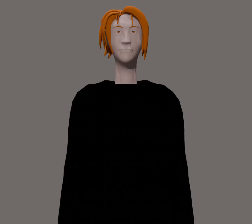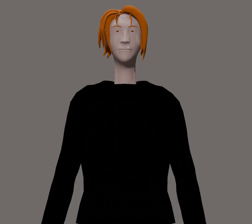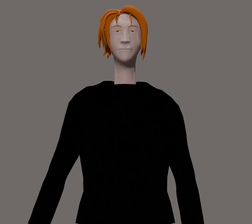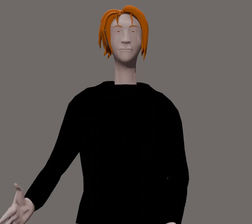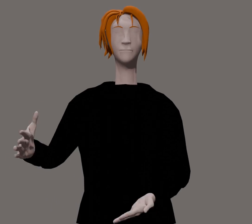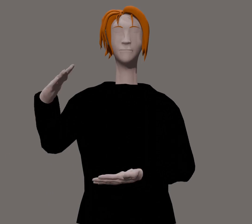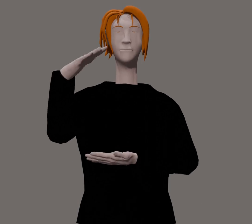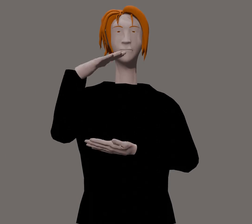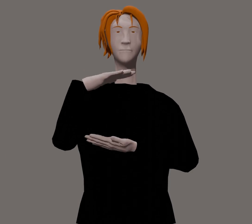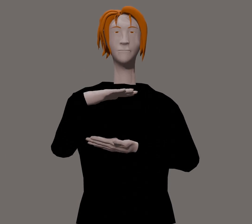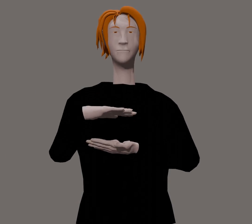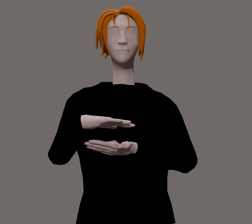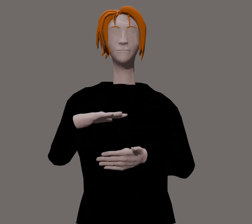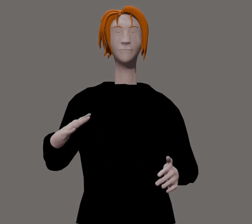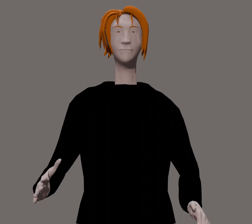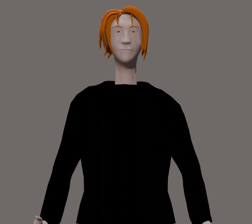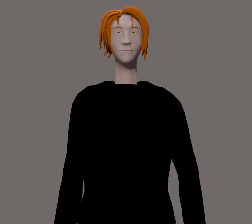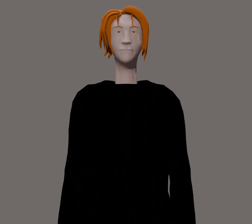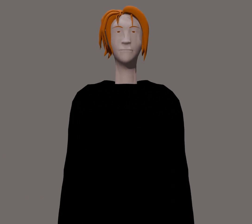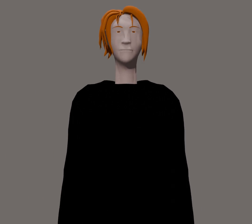Compress